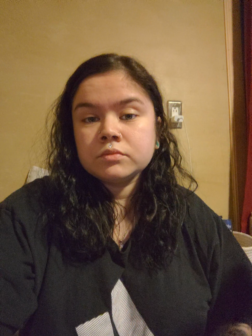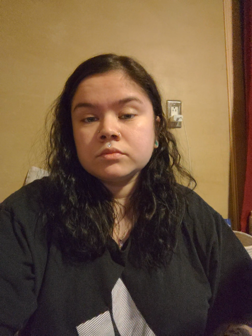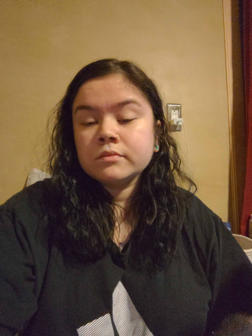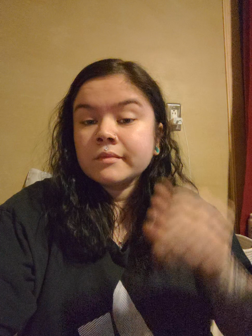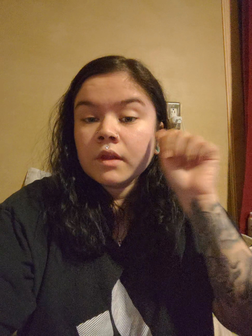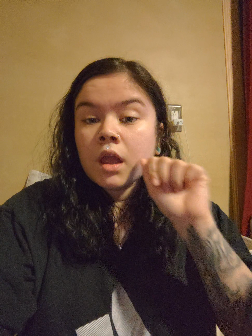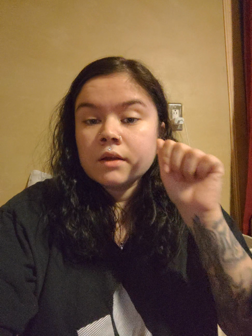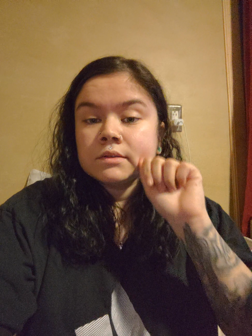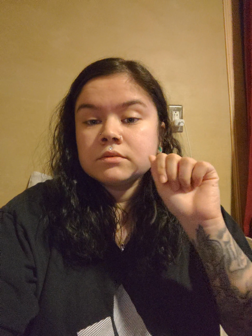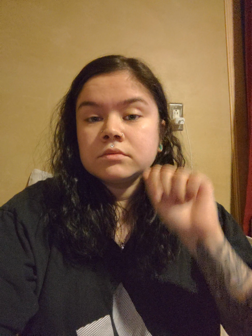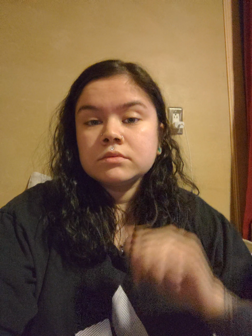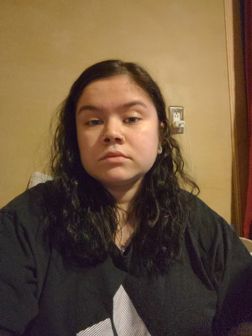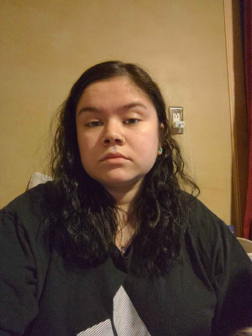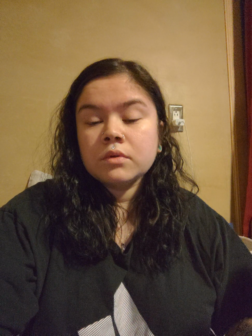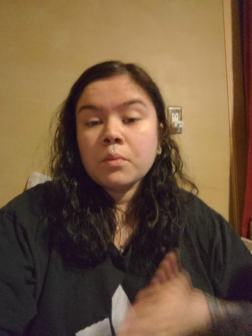aunt